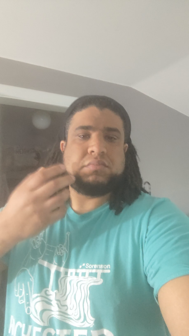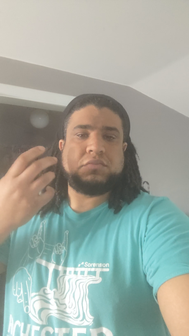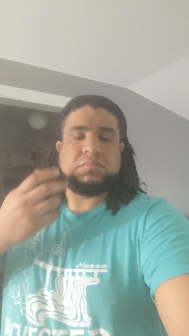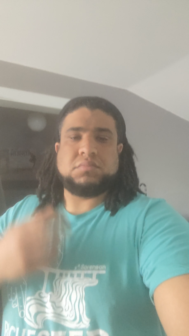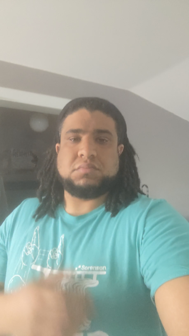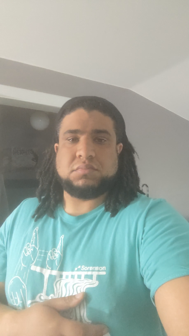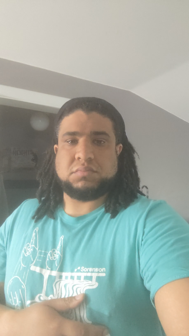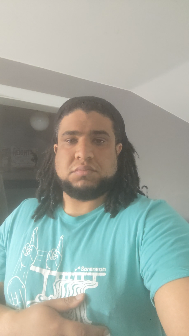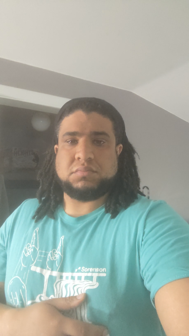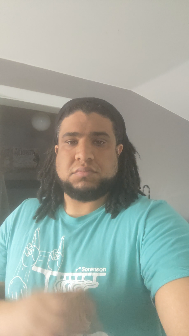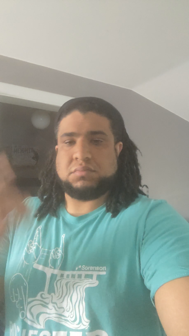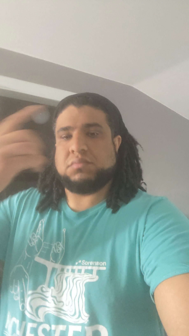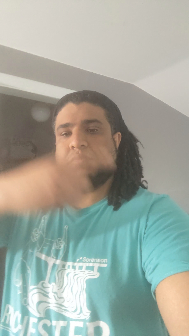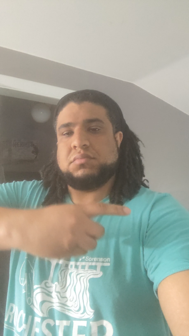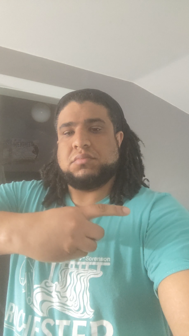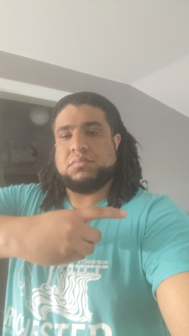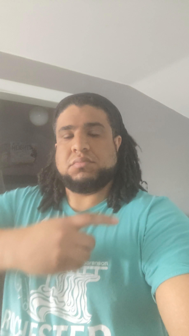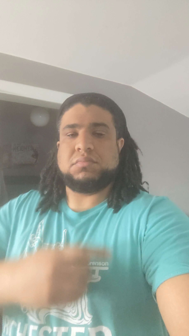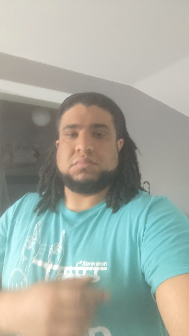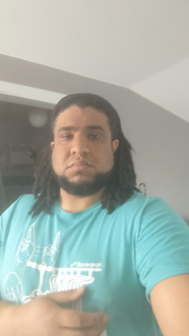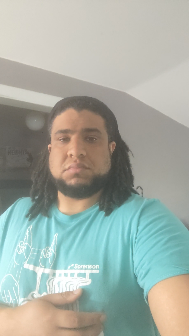day